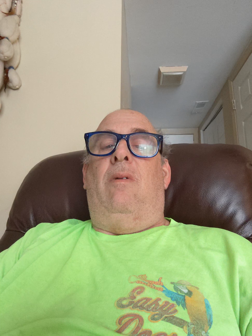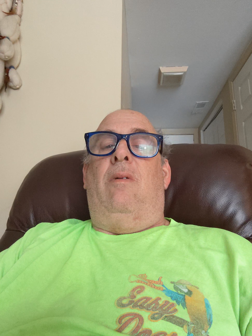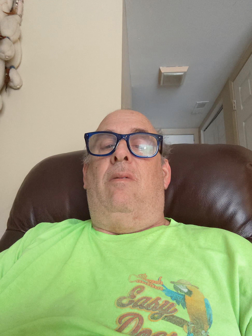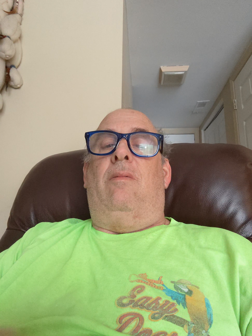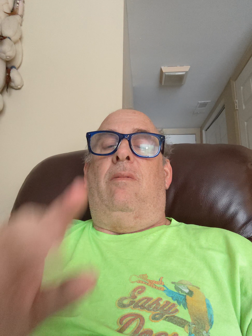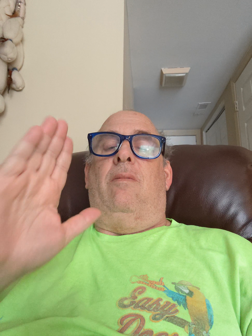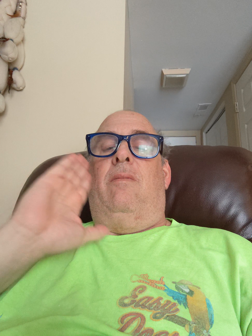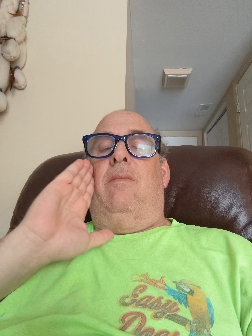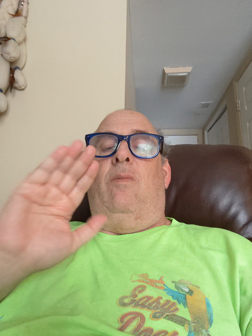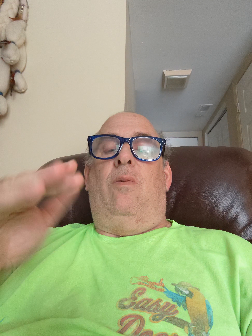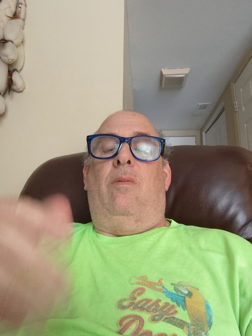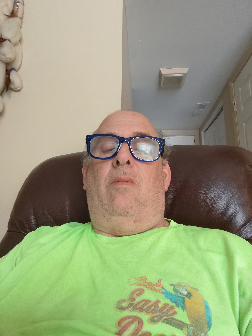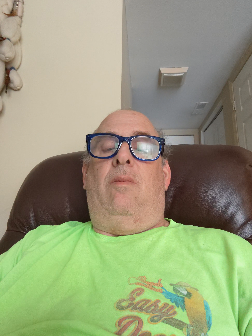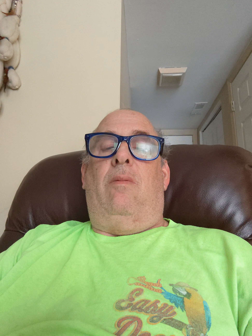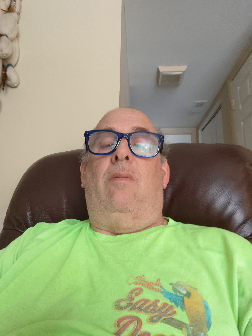bedroom